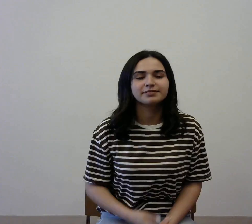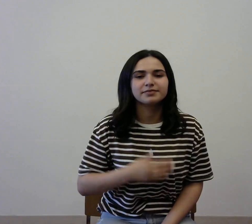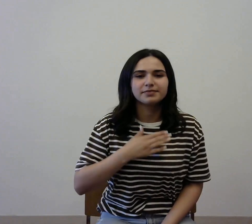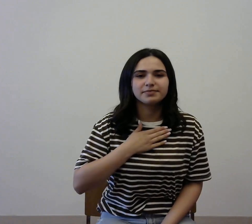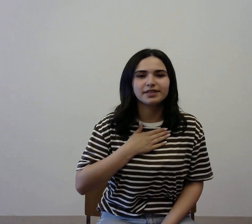mən